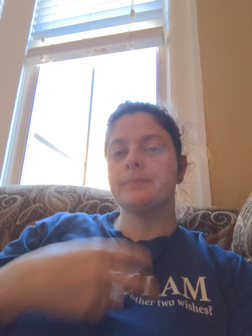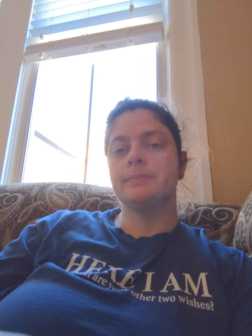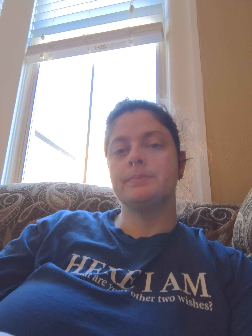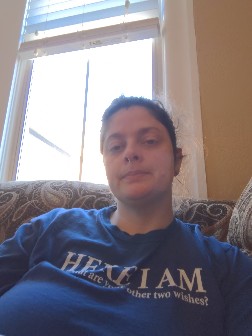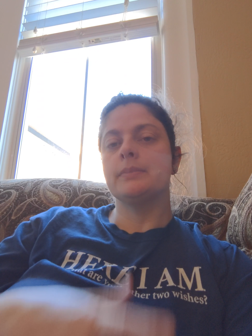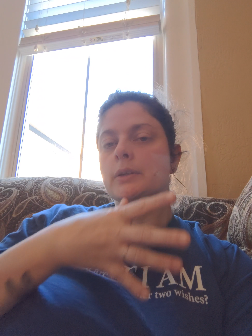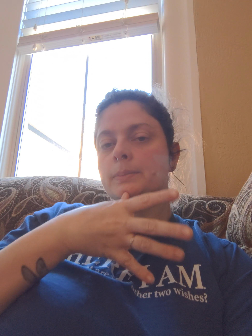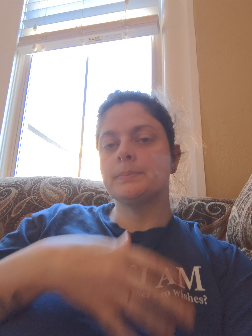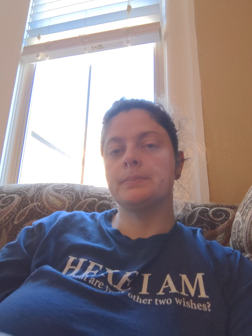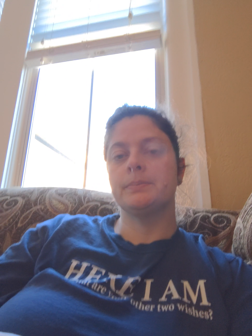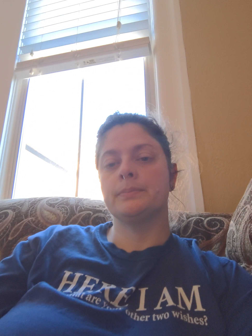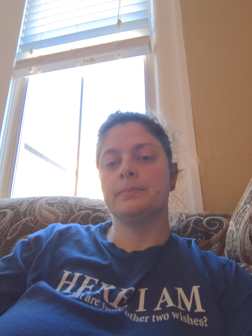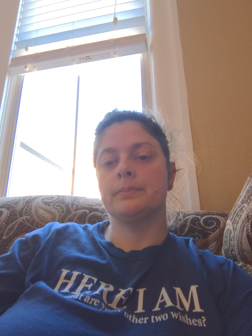mom